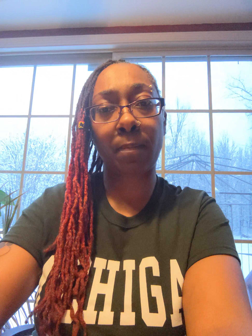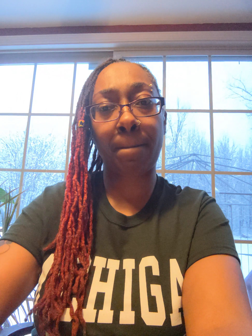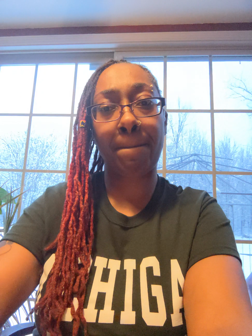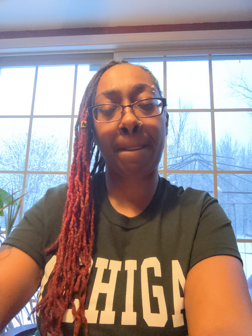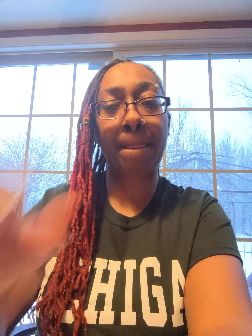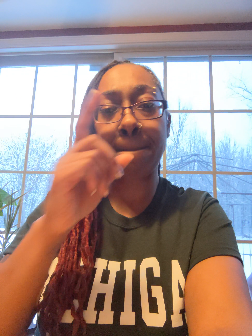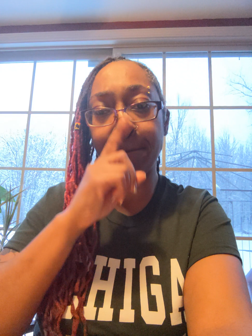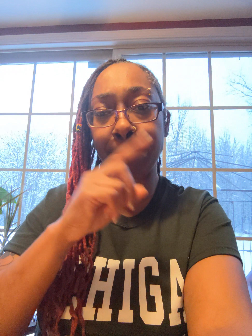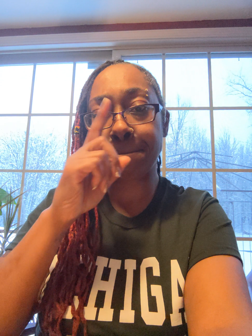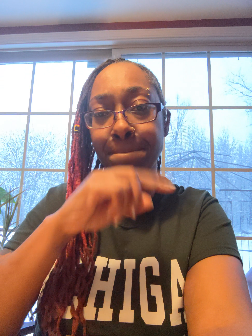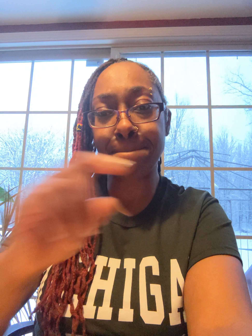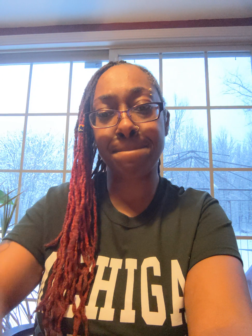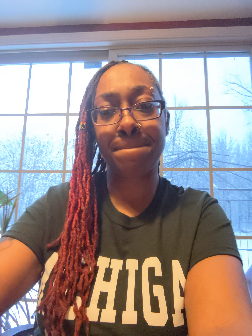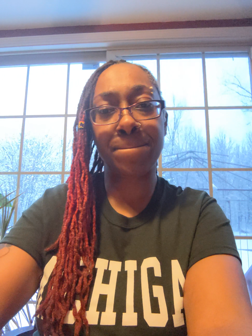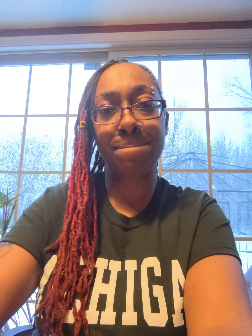pretend